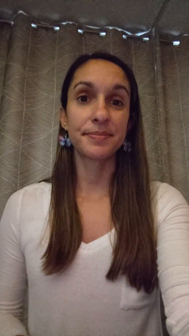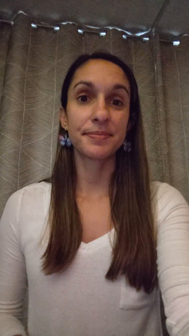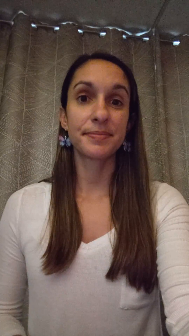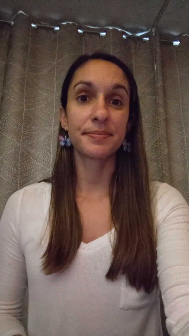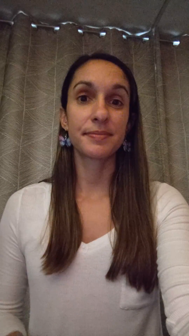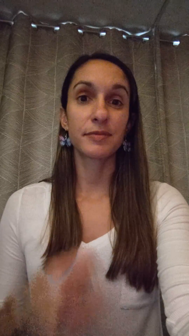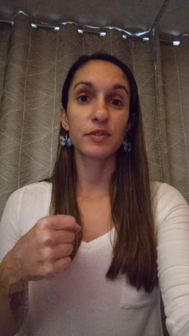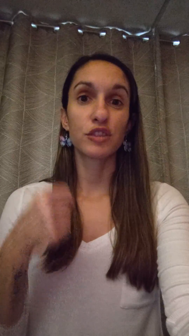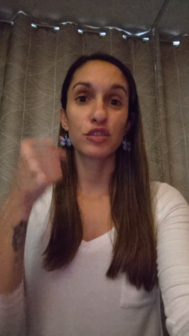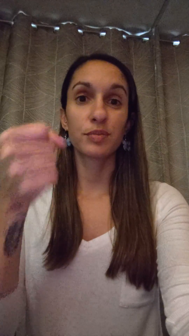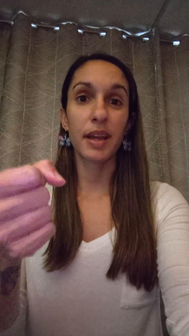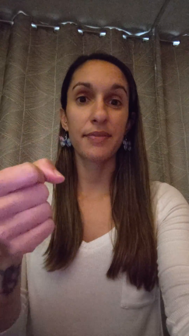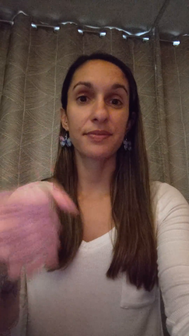drive